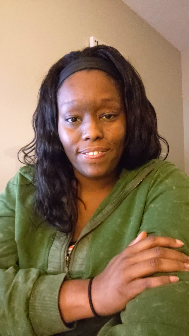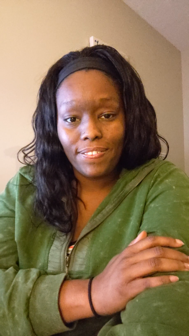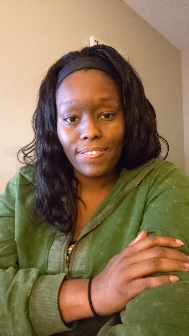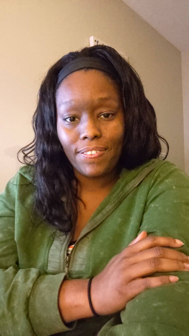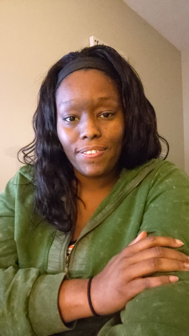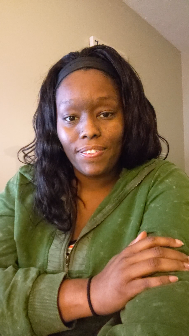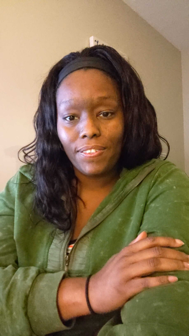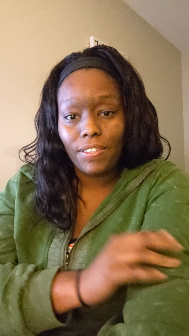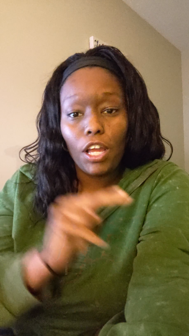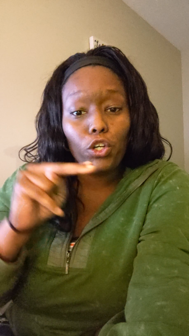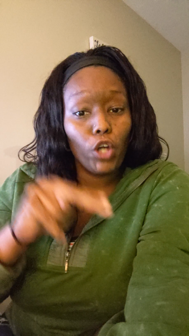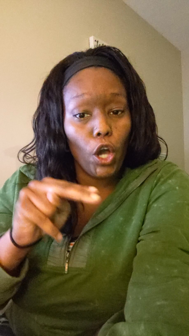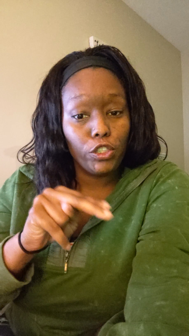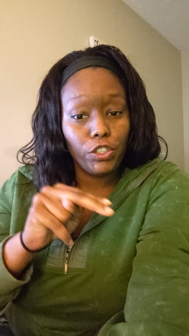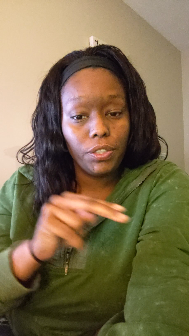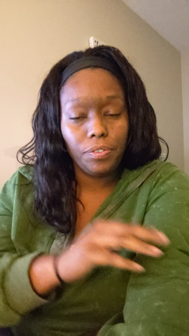nurse